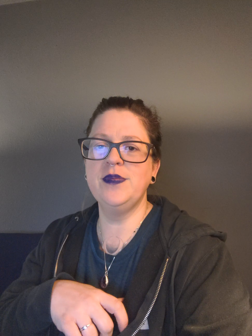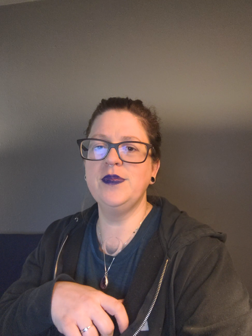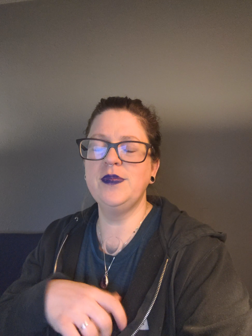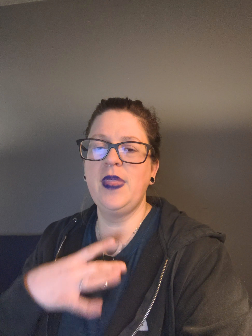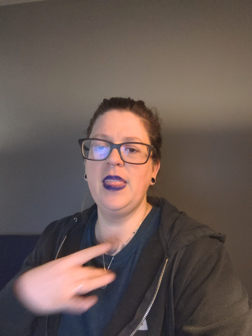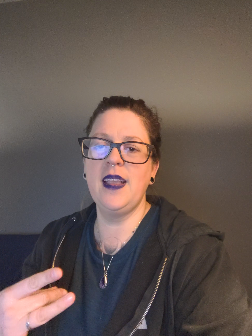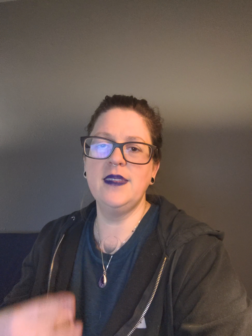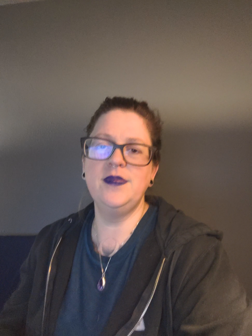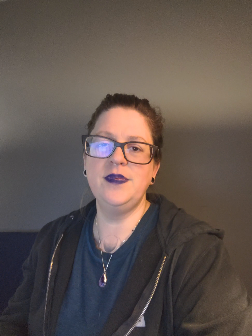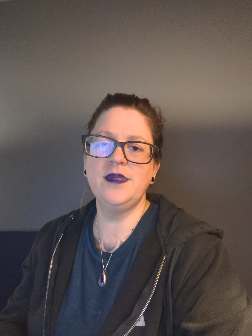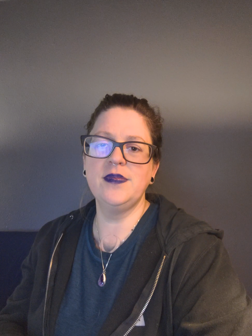like